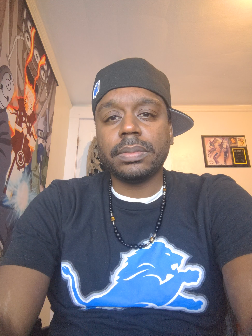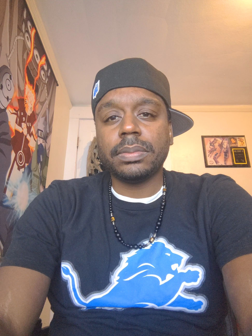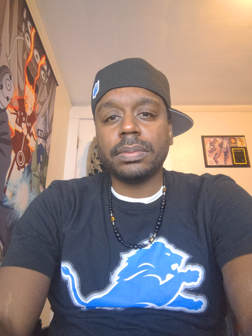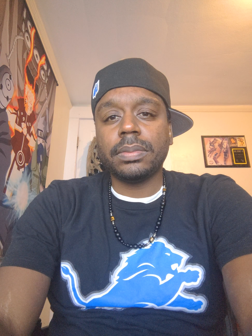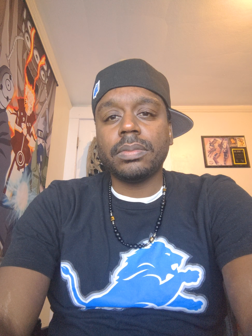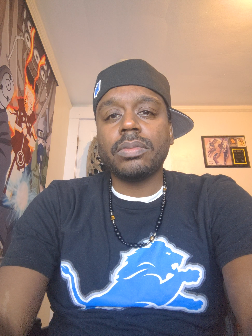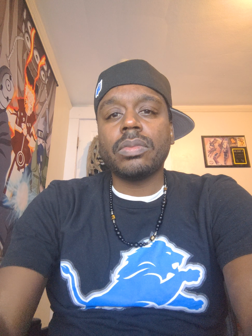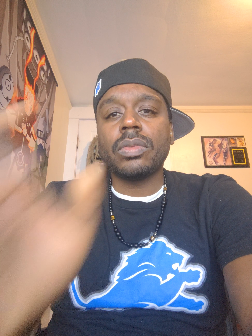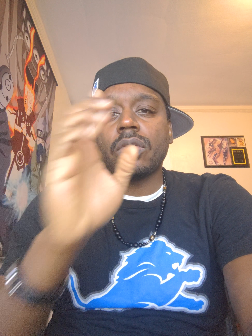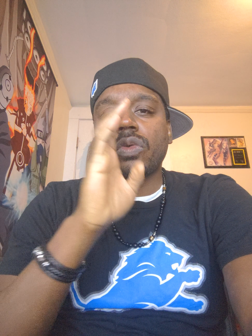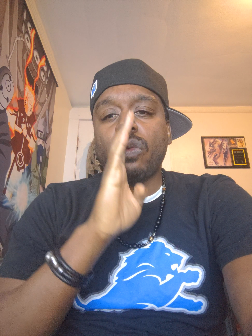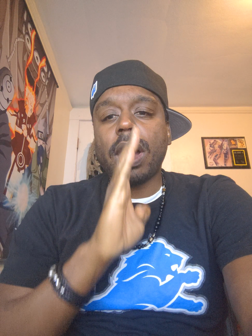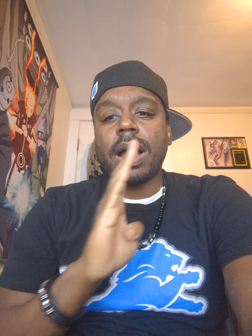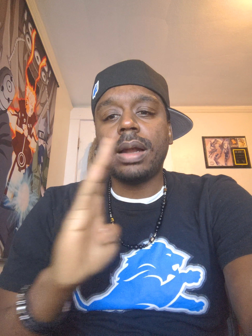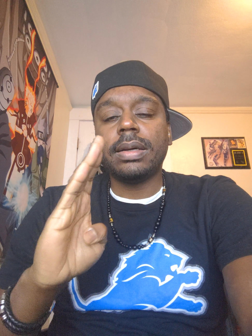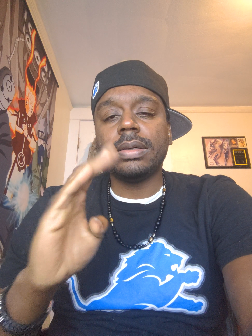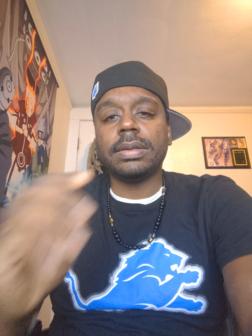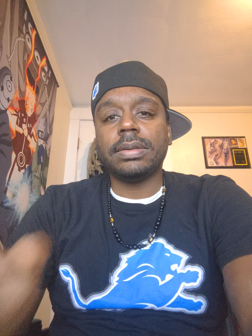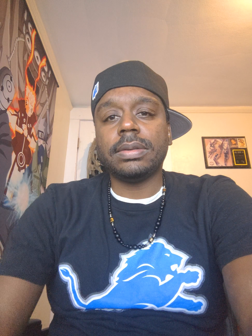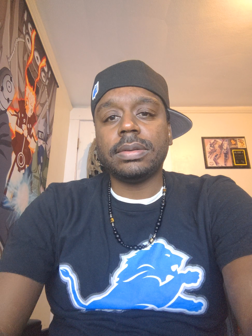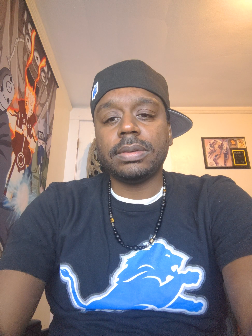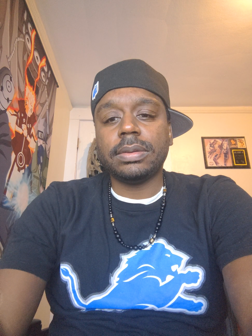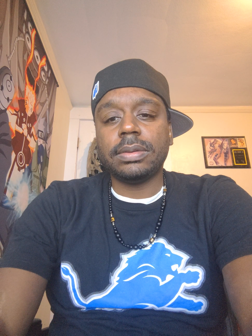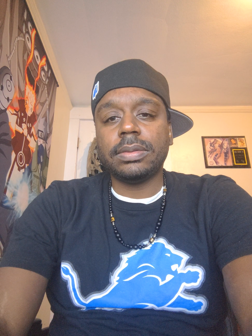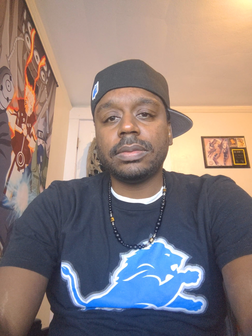quiet